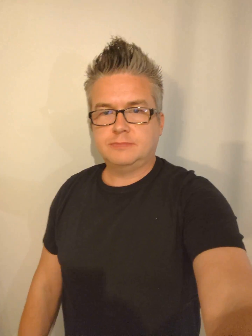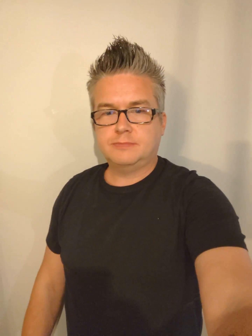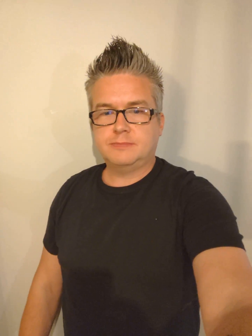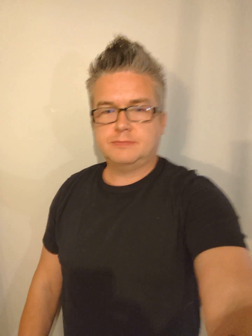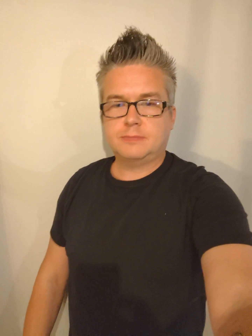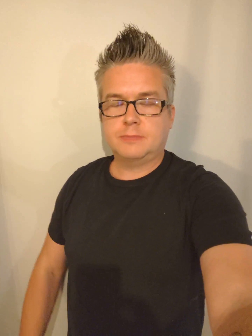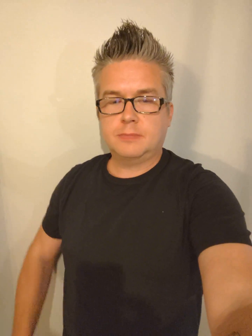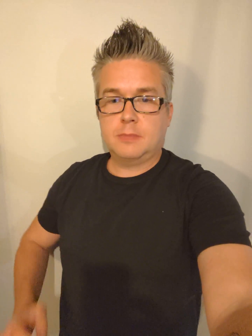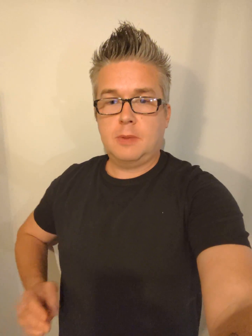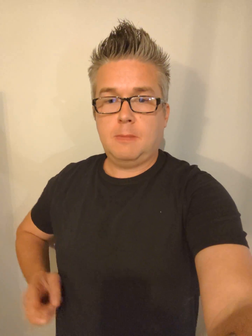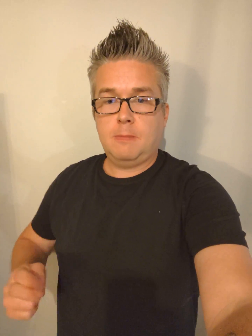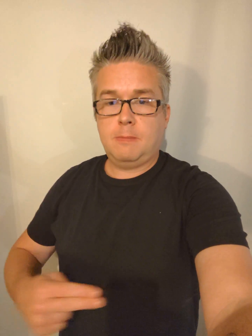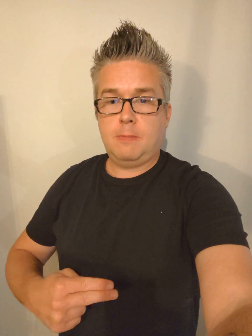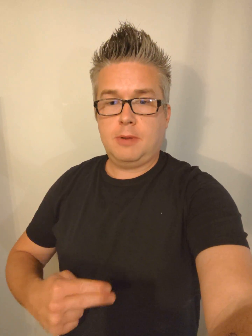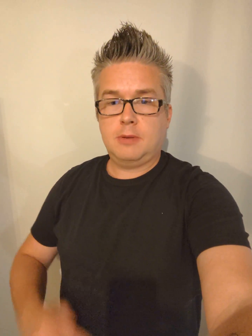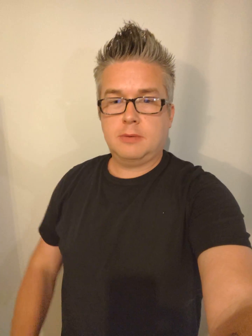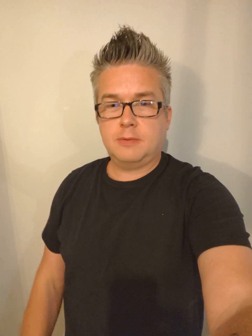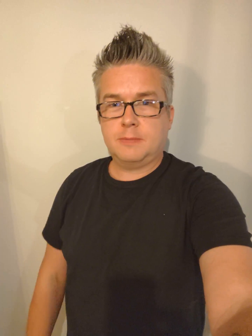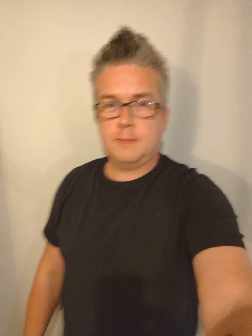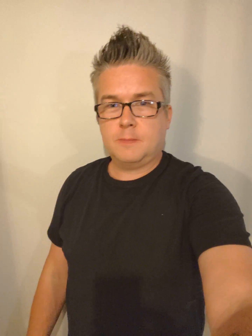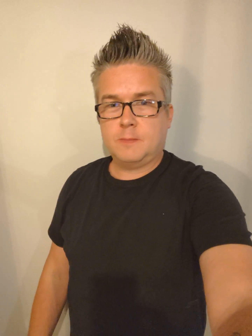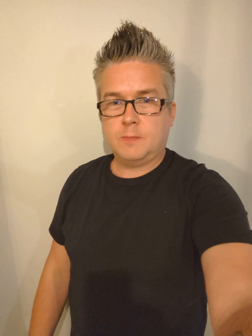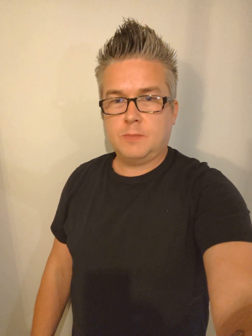belt